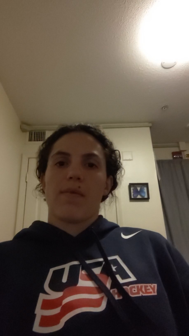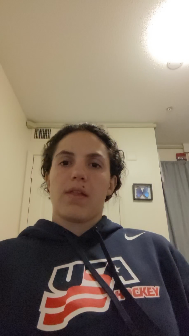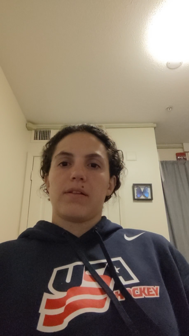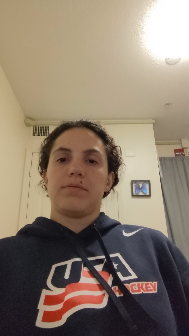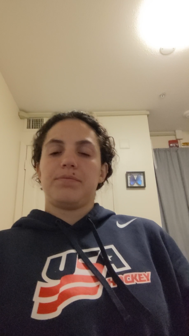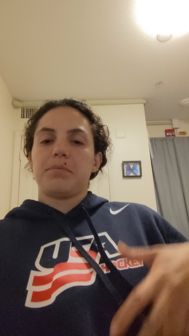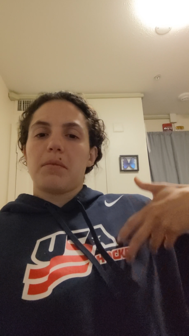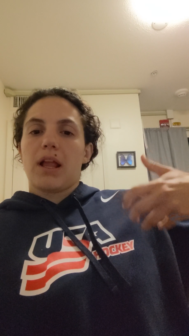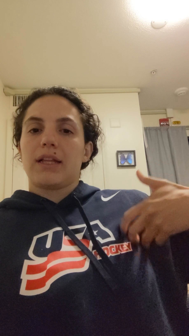monkey